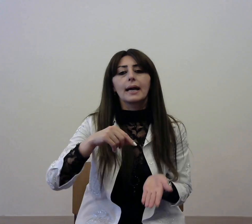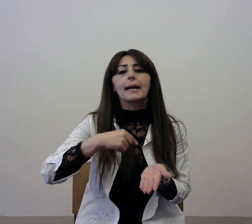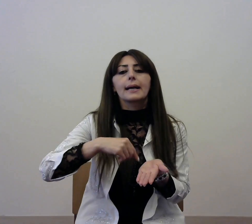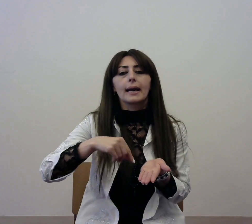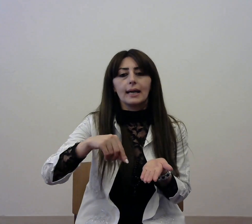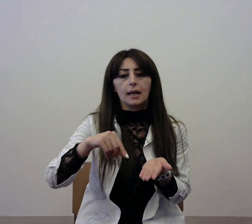qələm